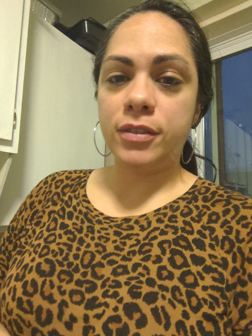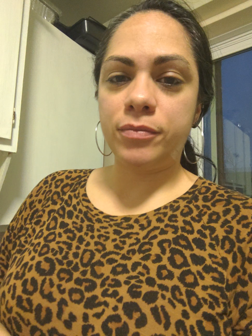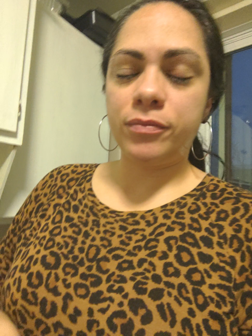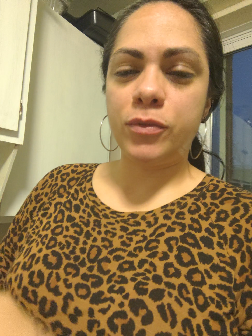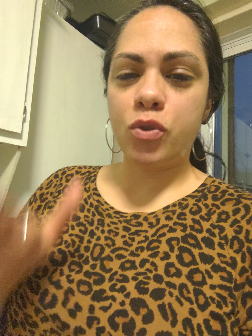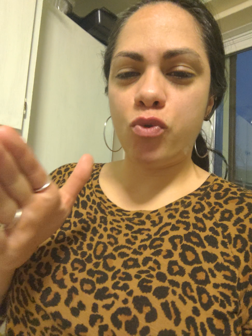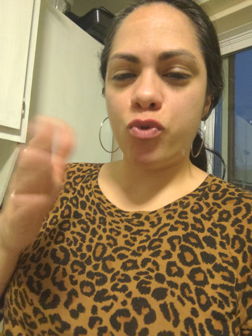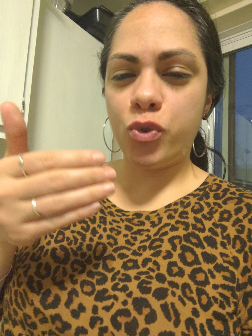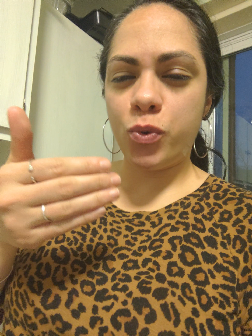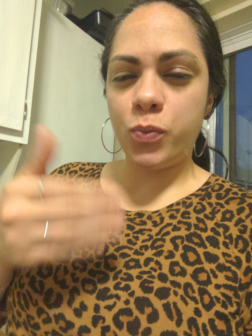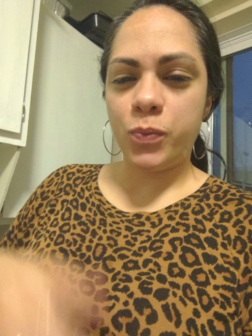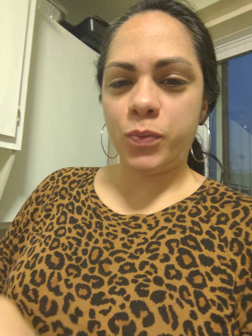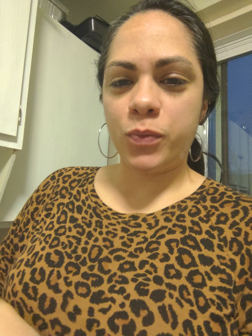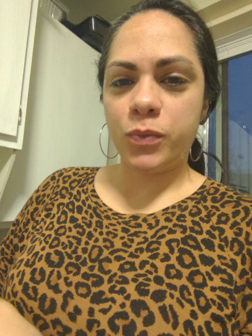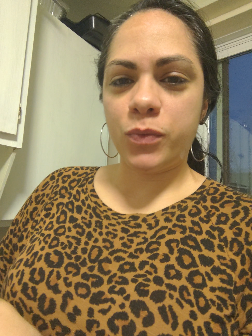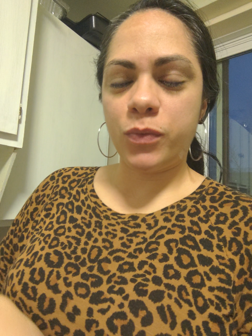room